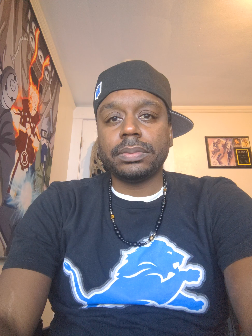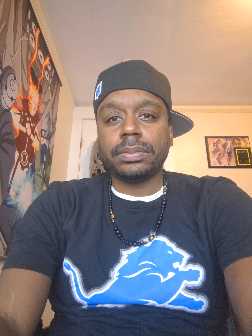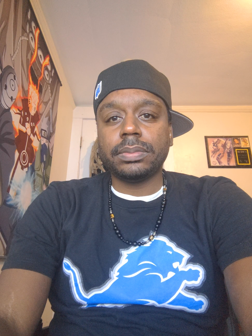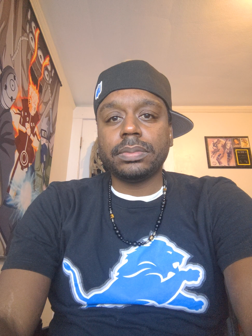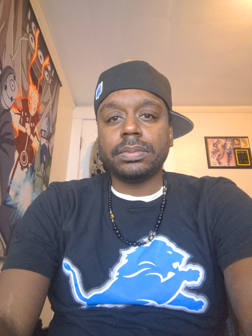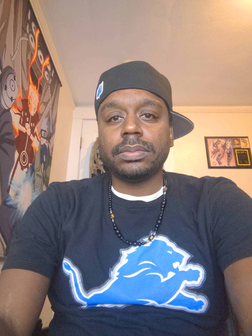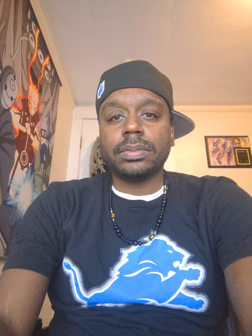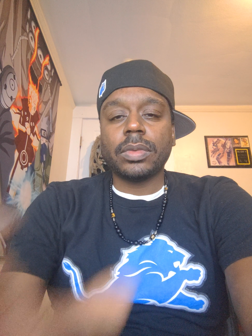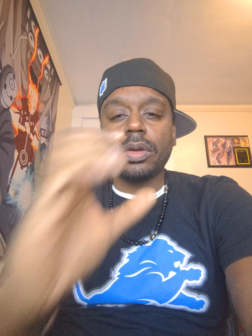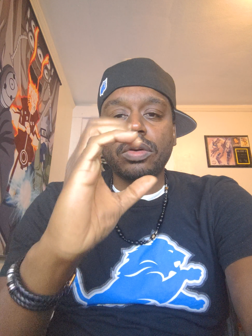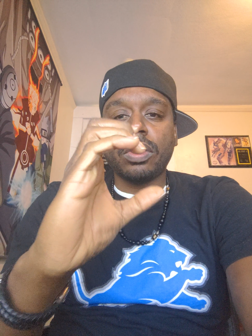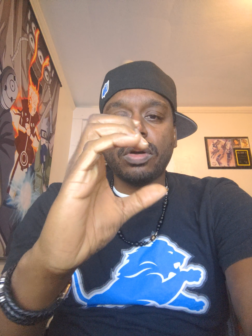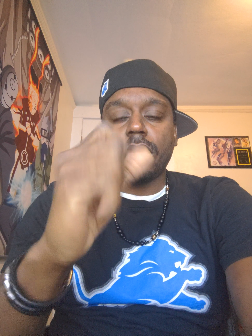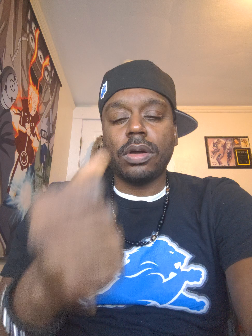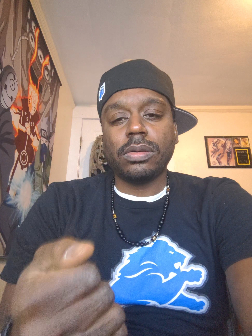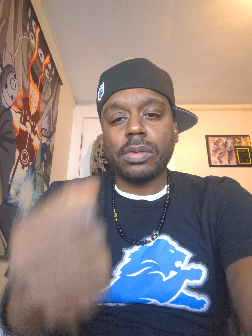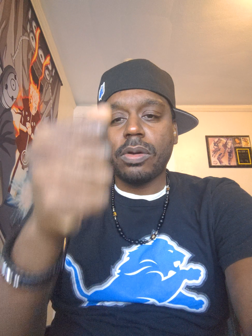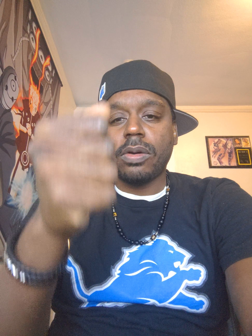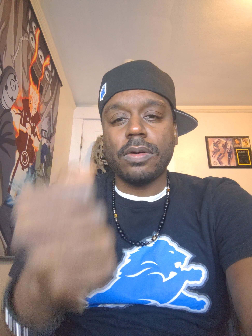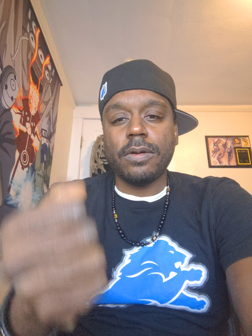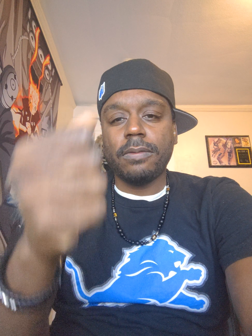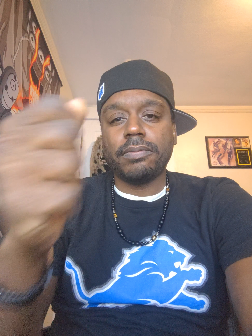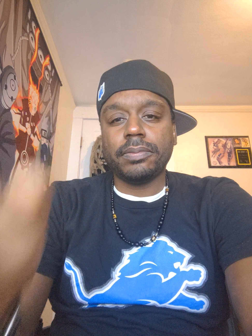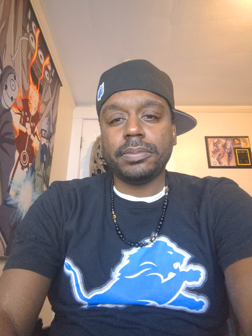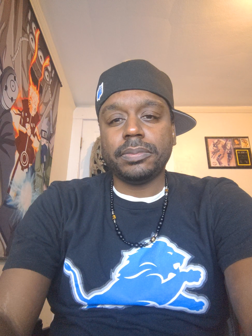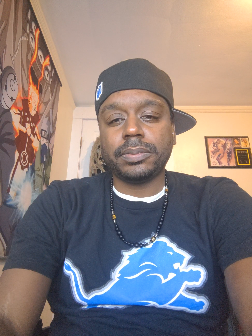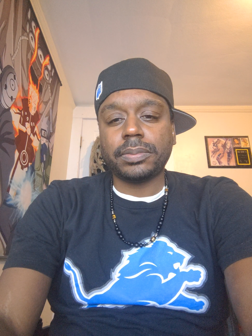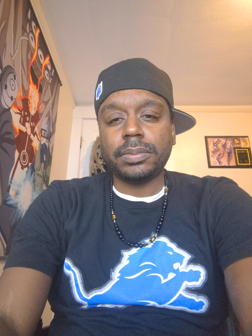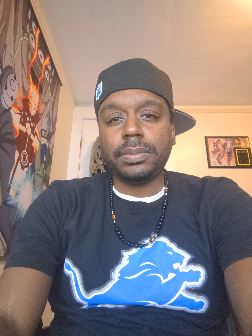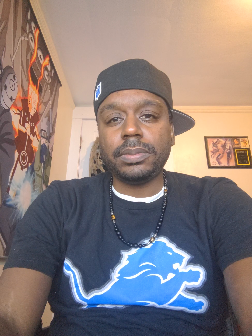car